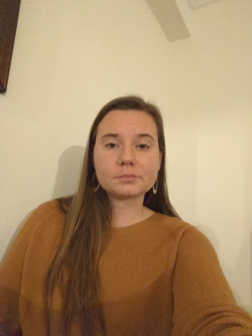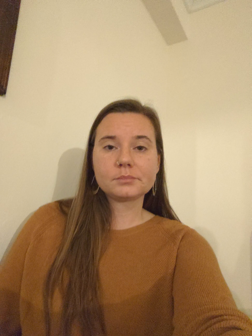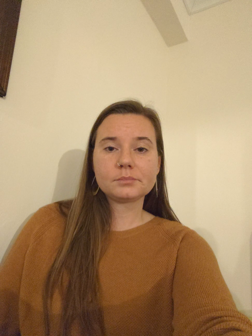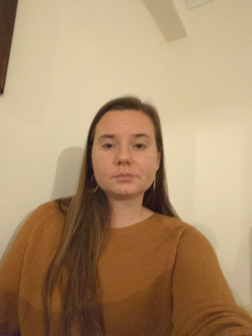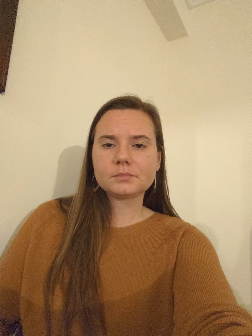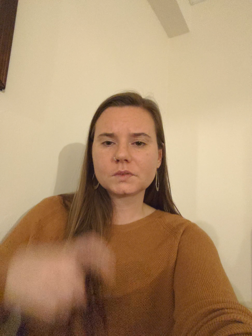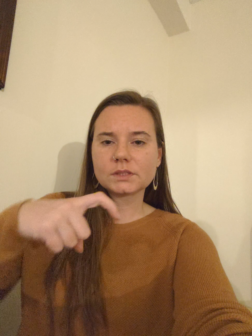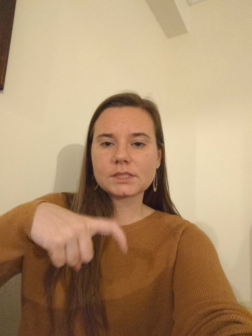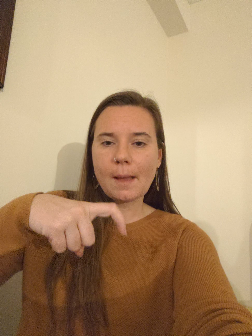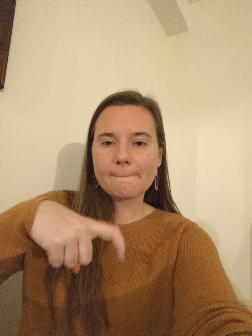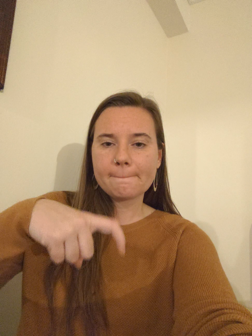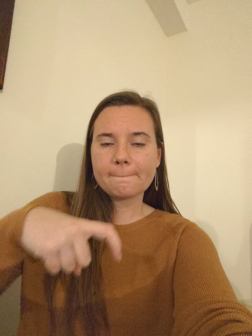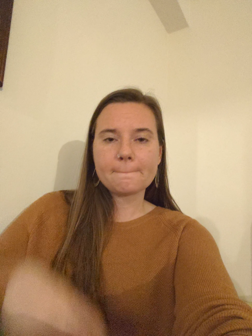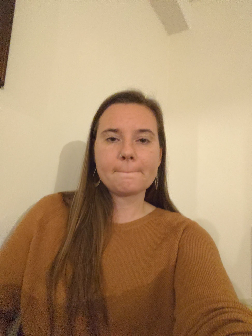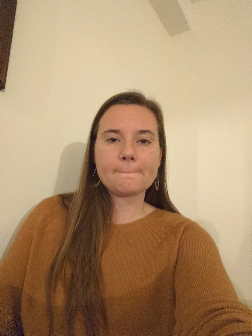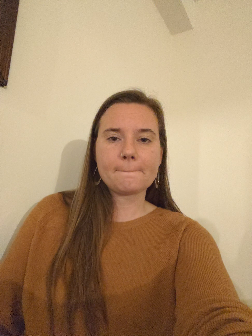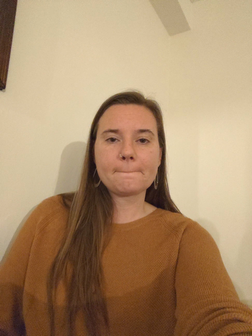time